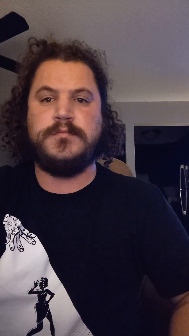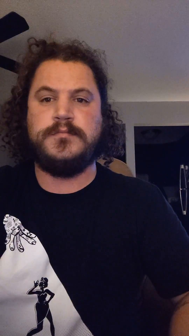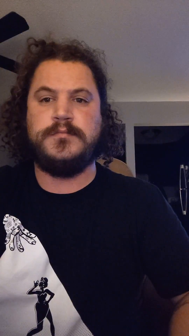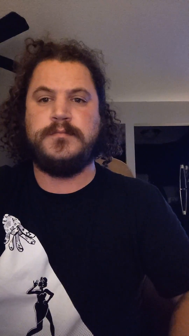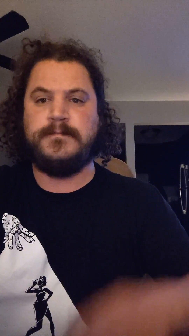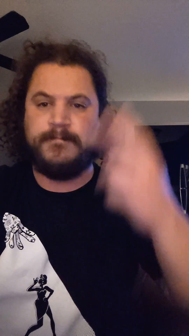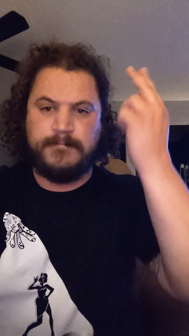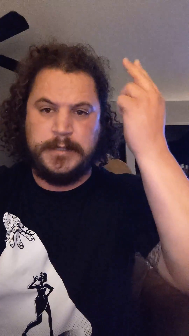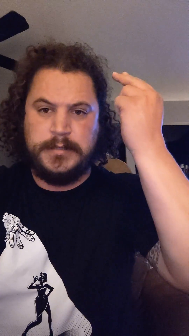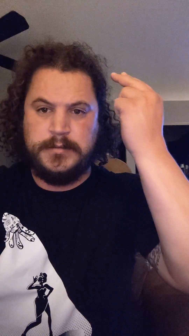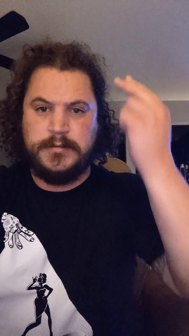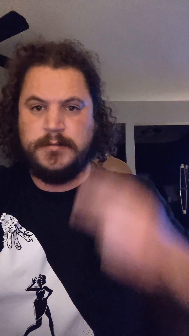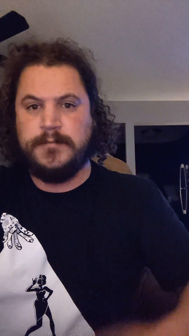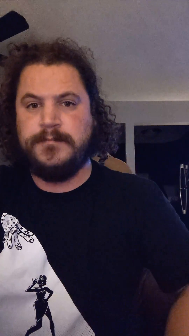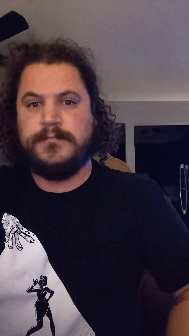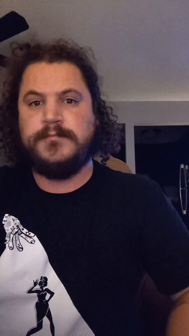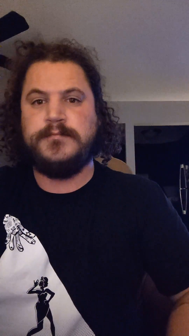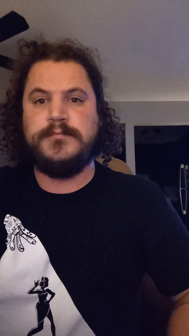bunny